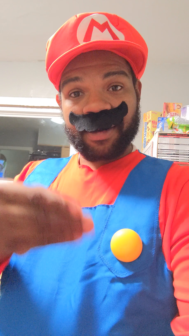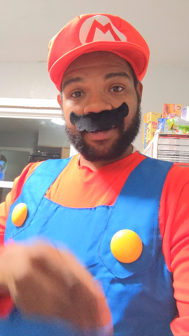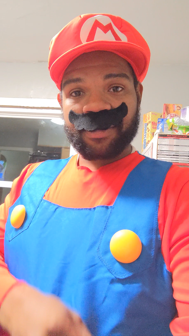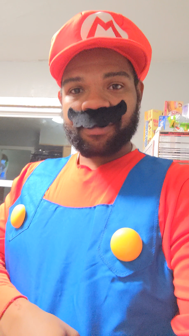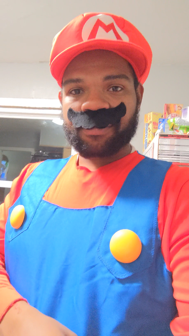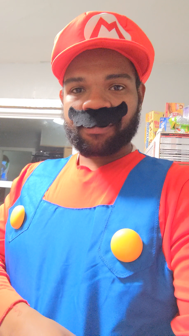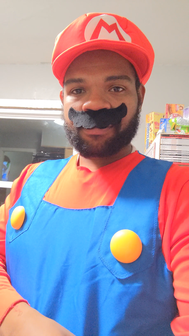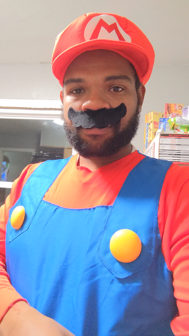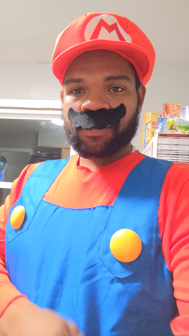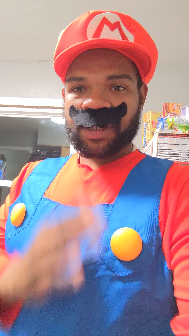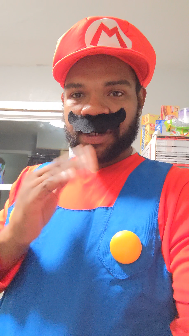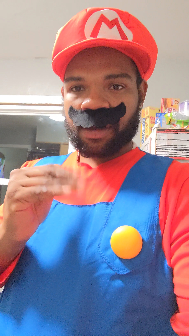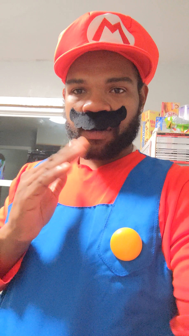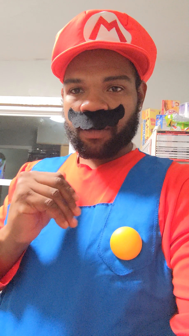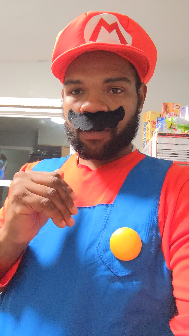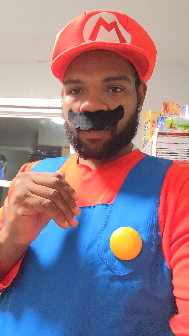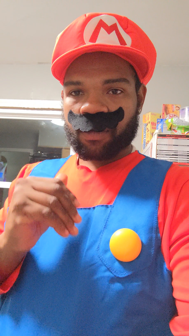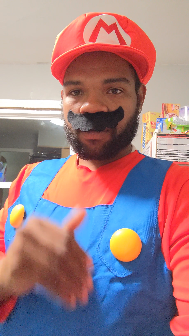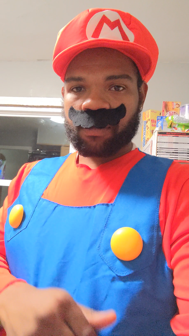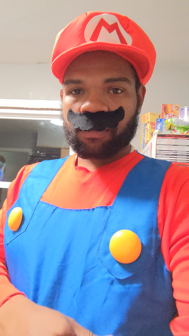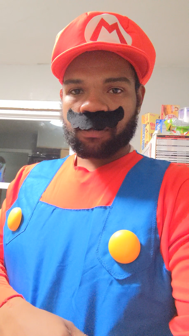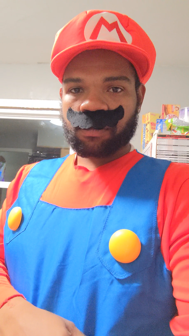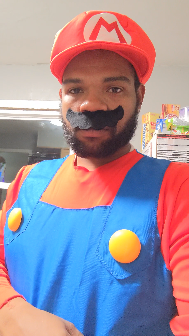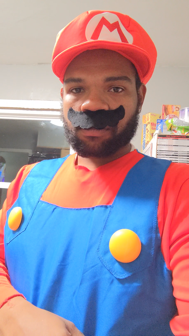downtown